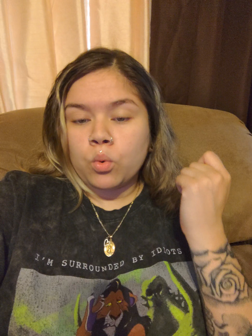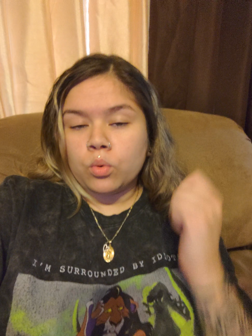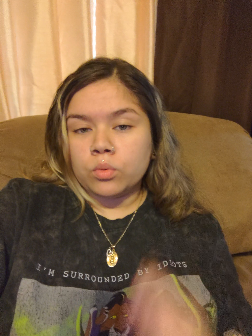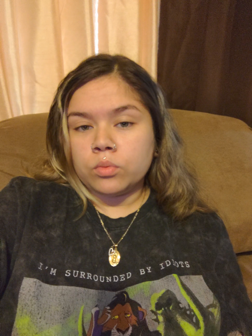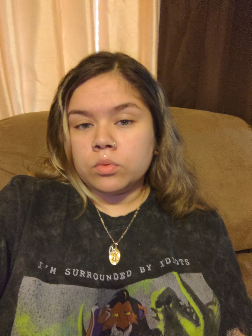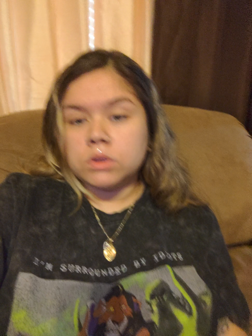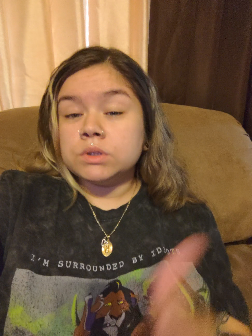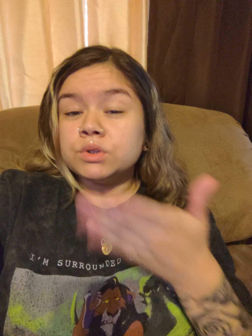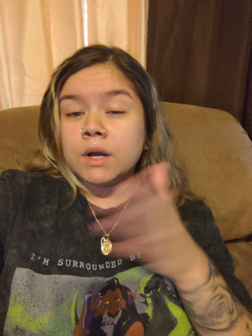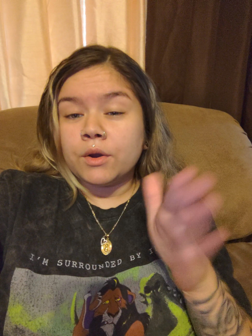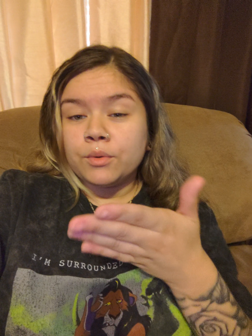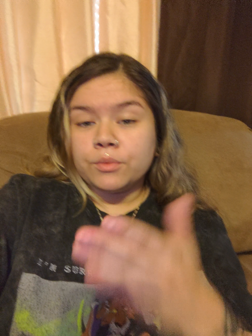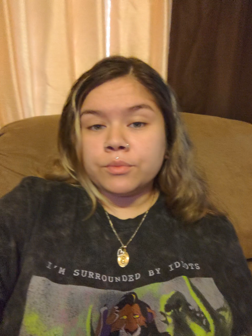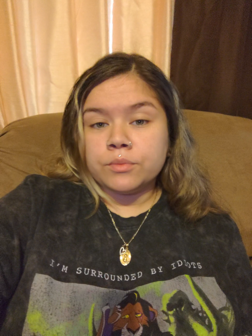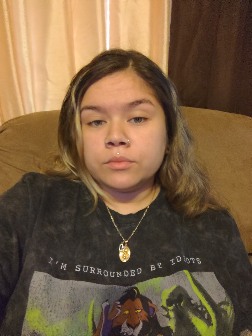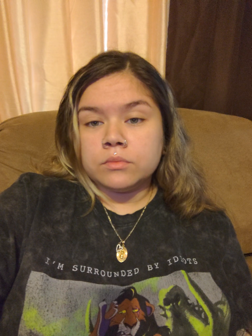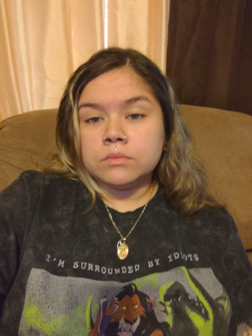share